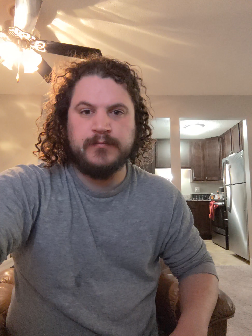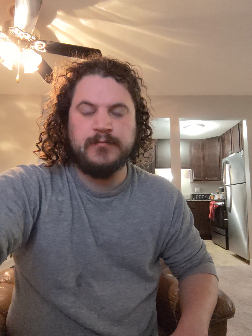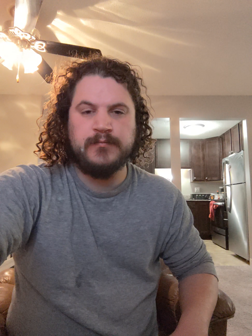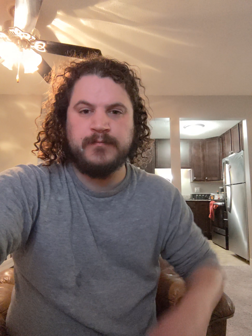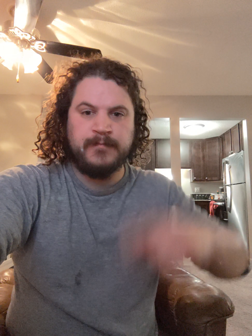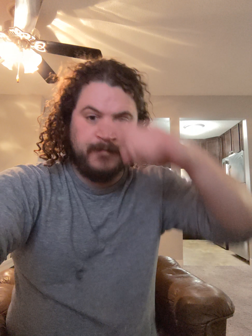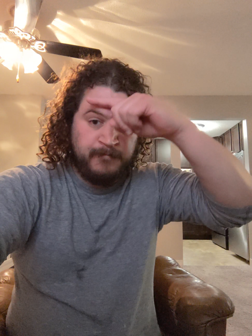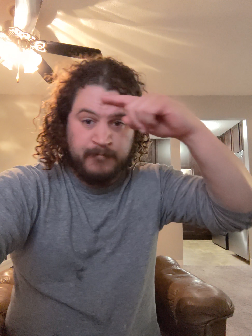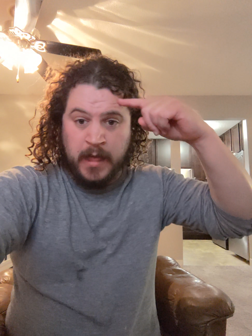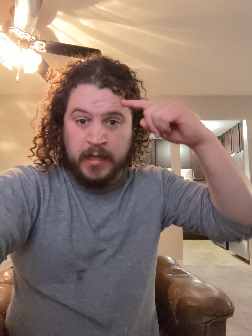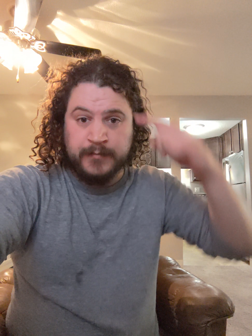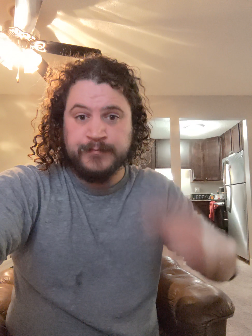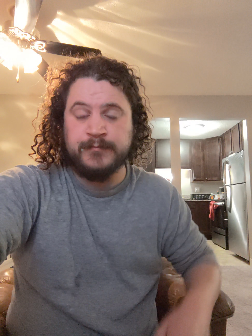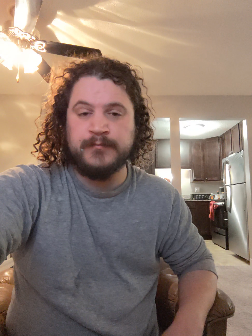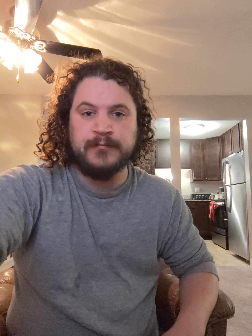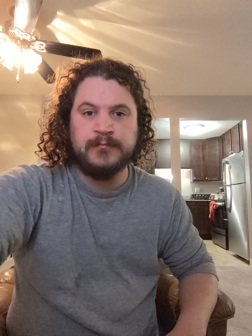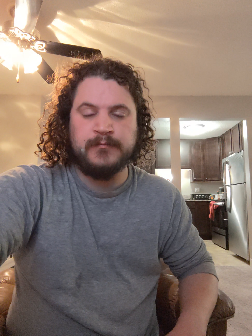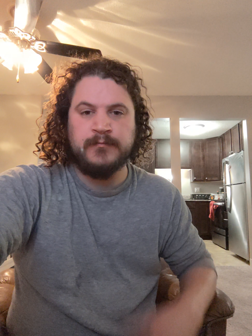black